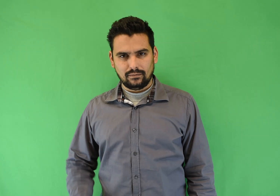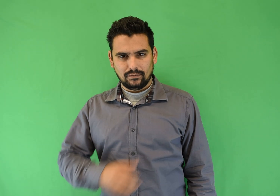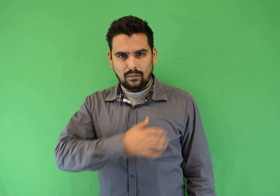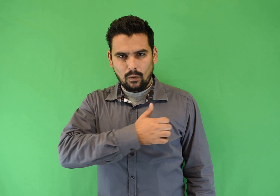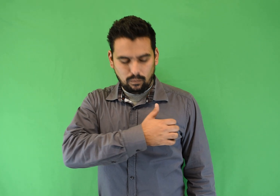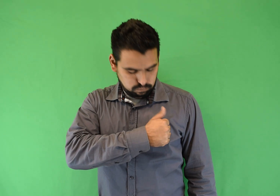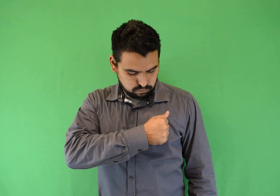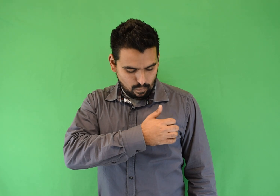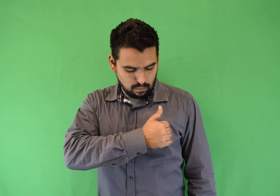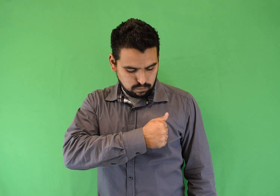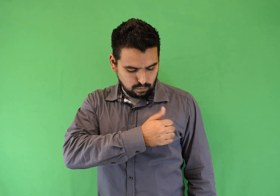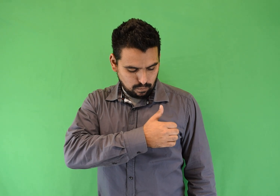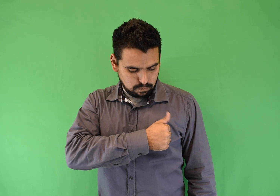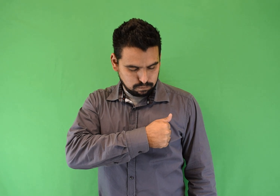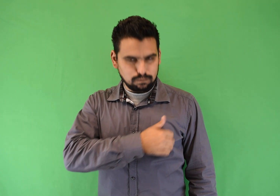palpitación